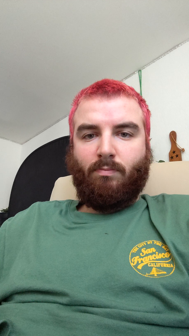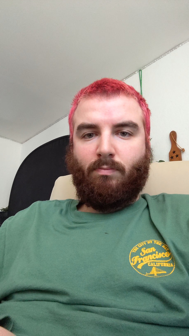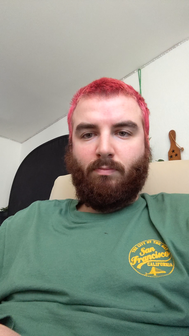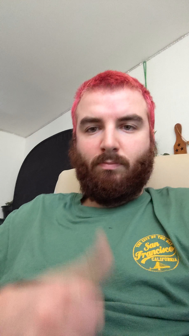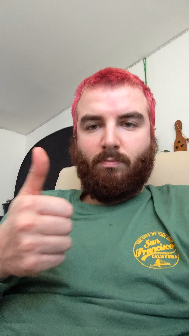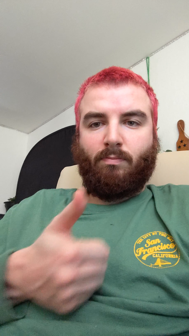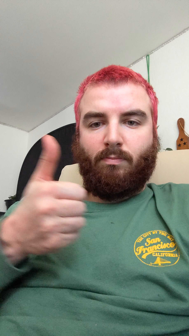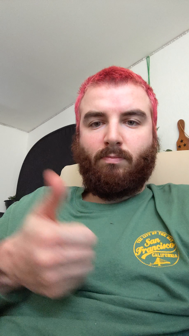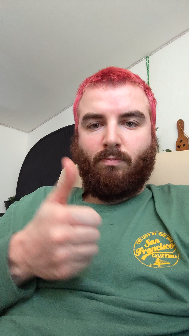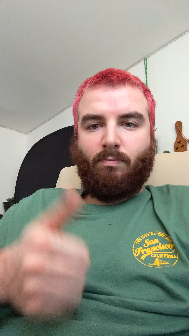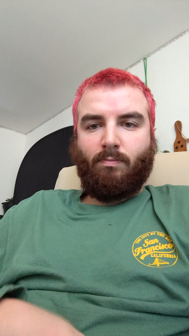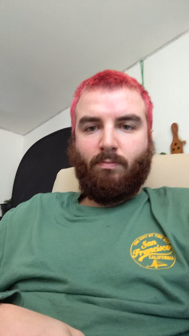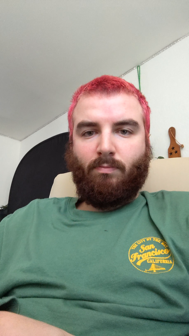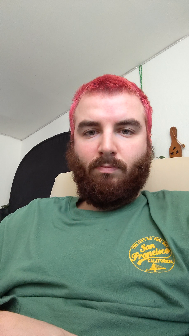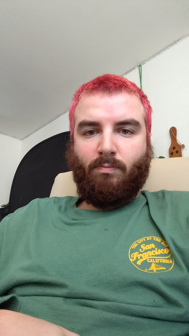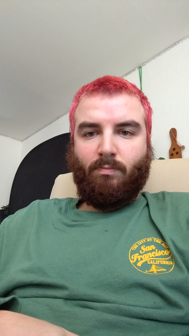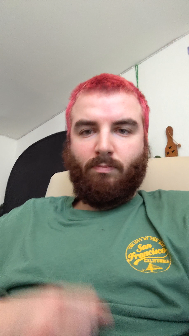chase